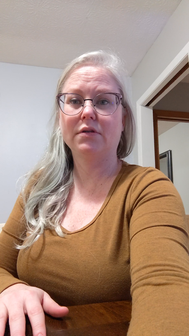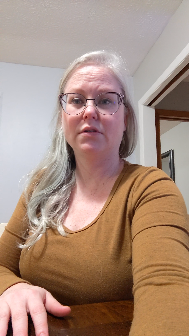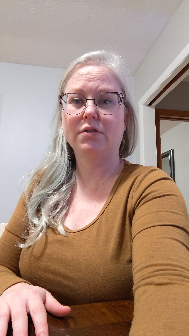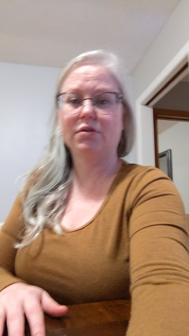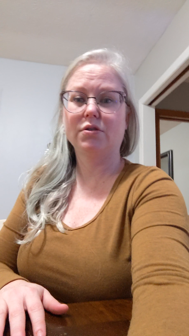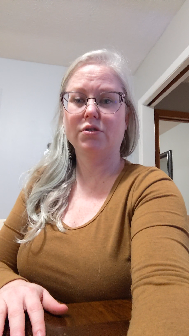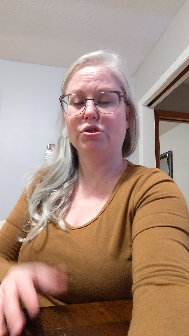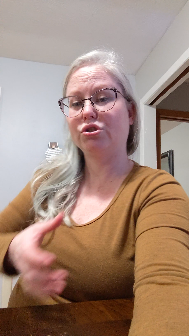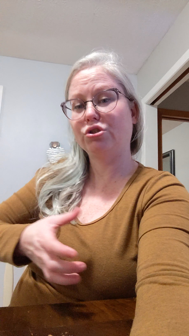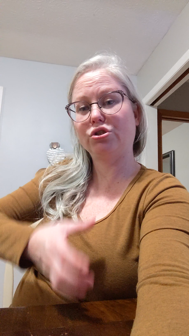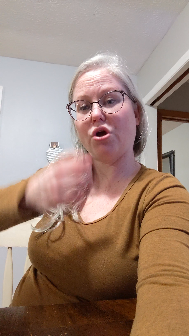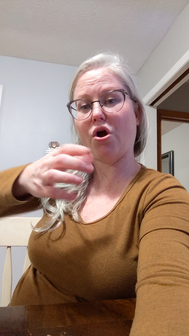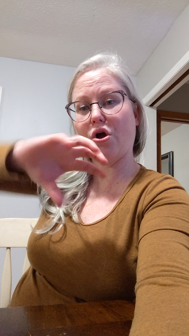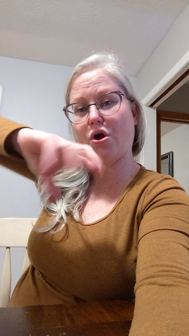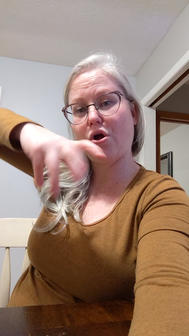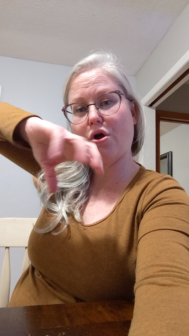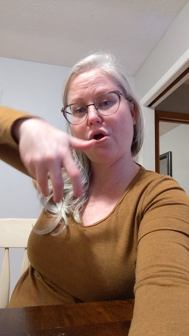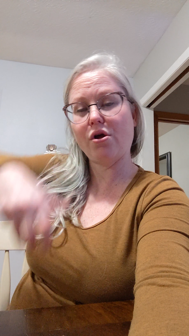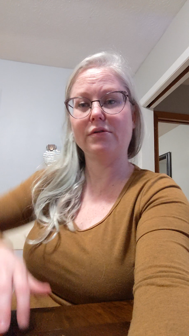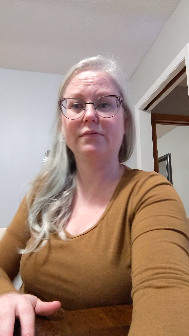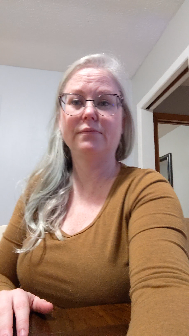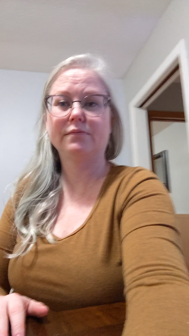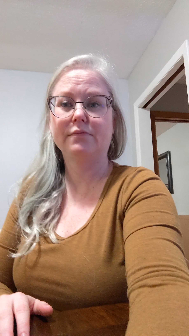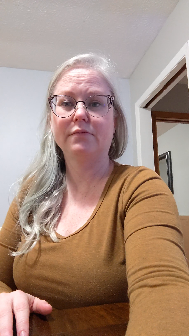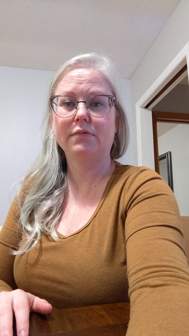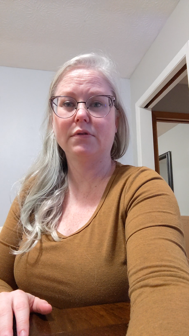jar